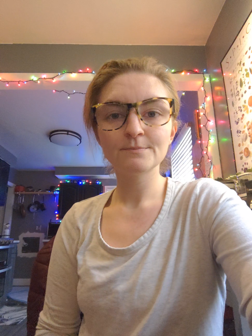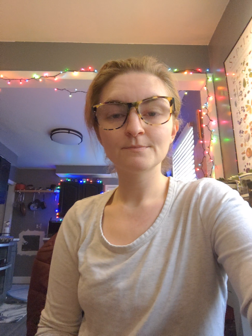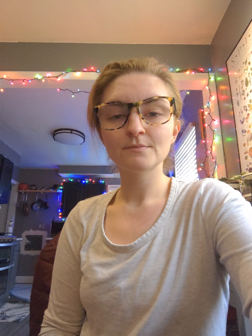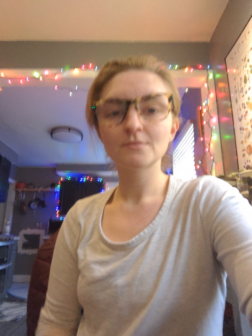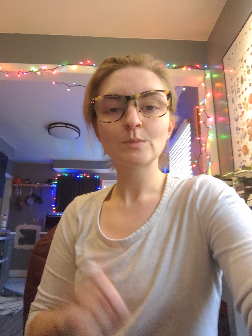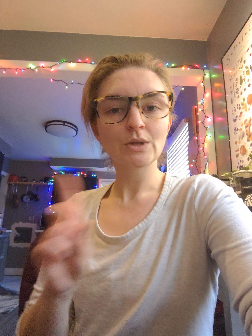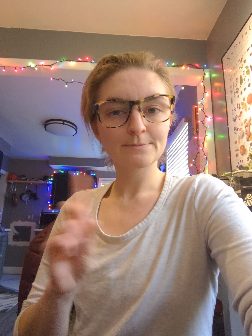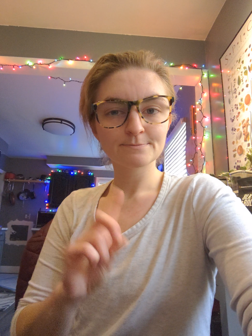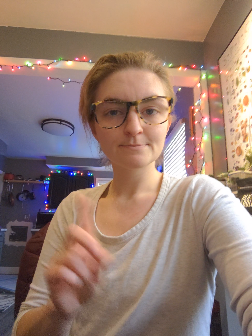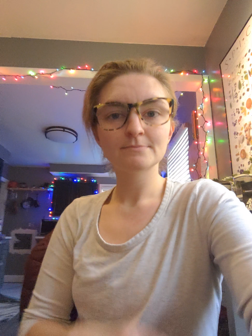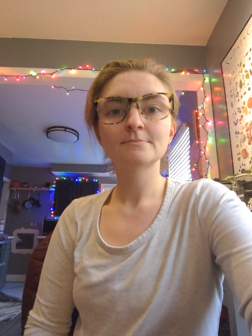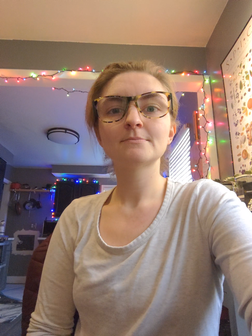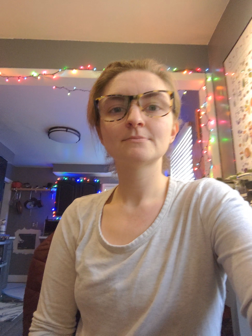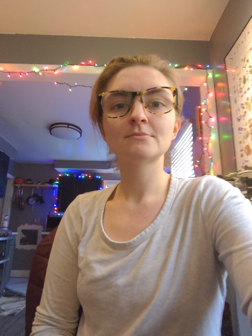where